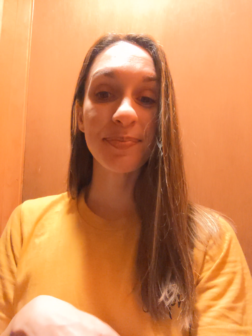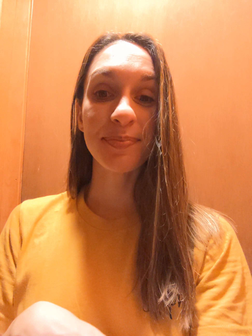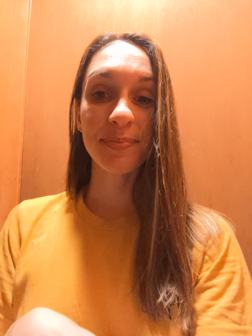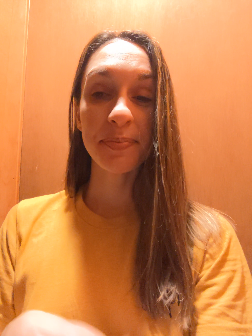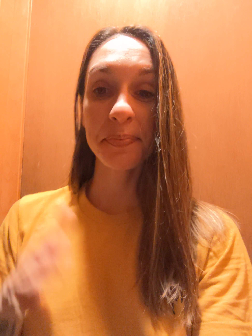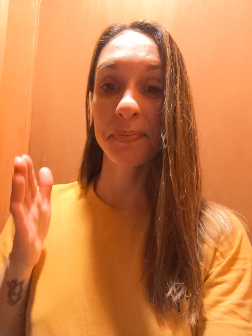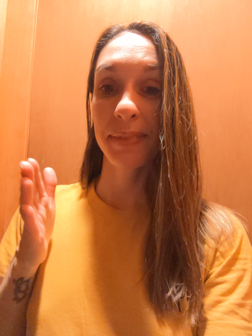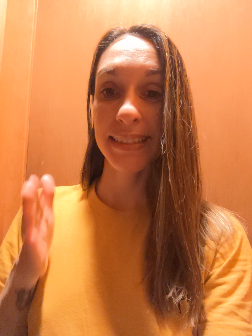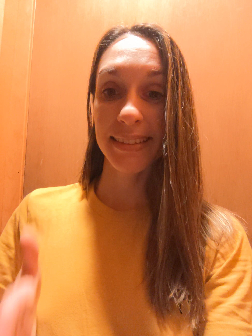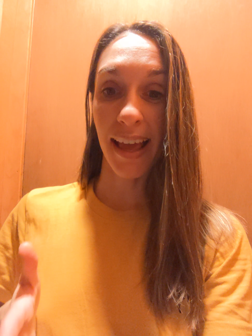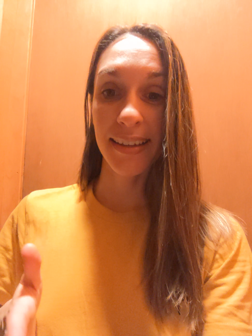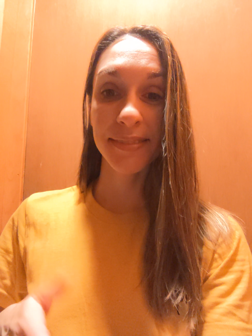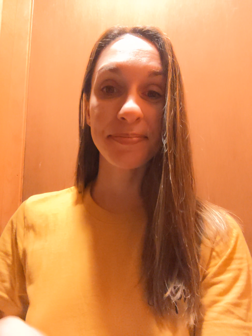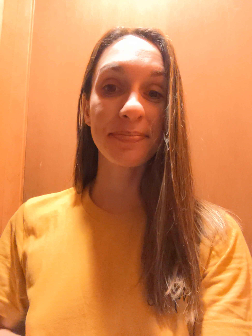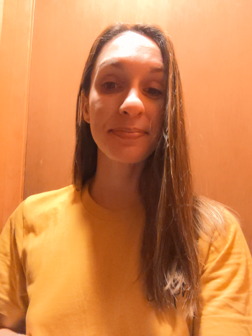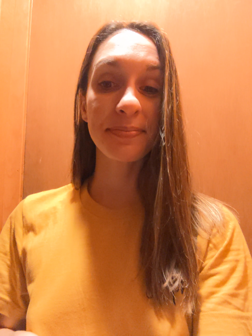beside